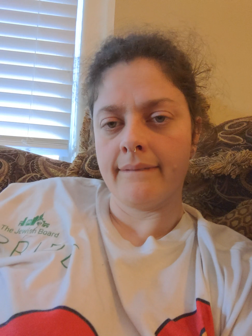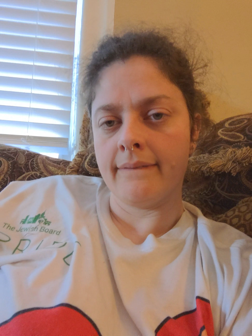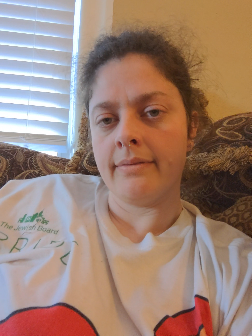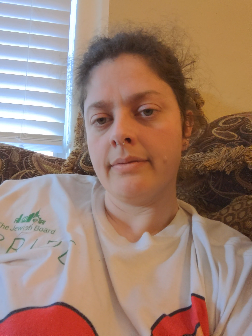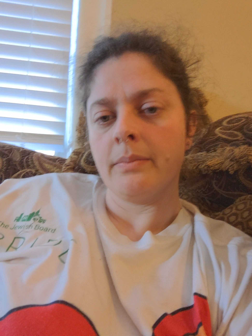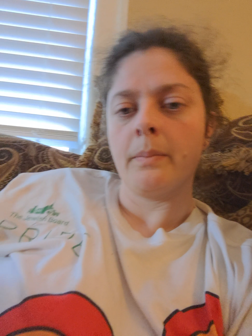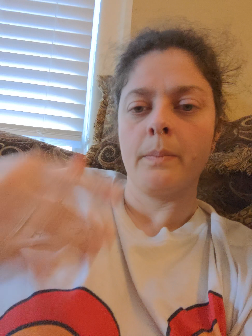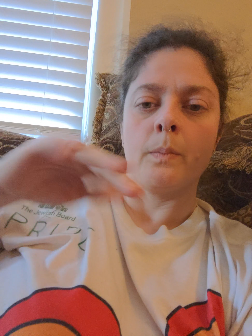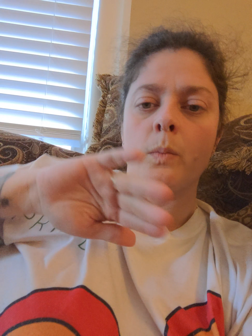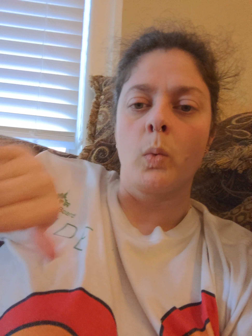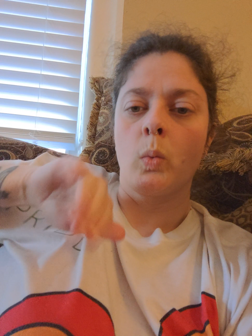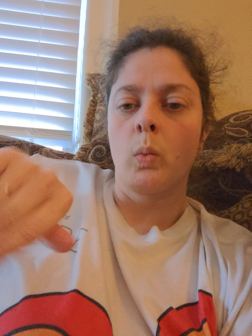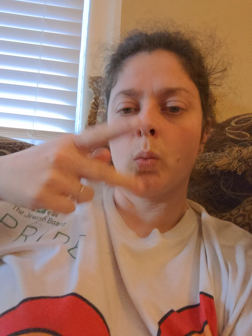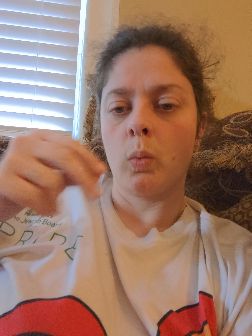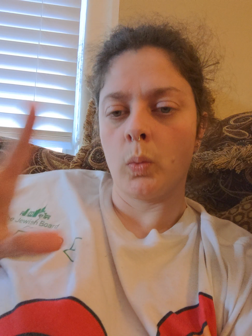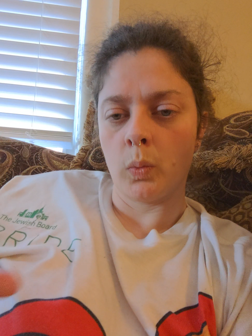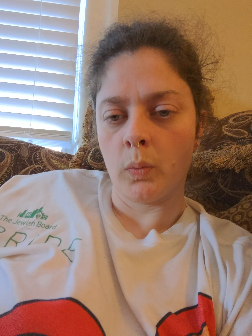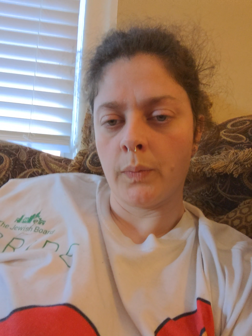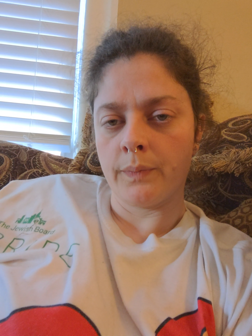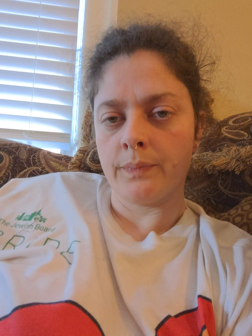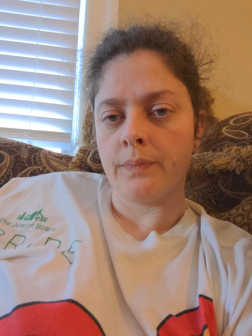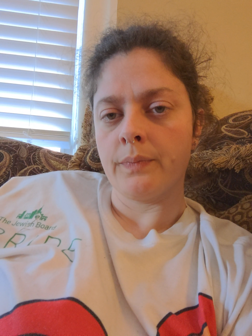pool